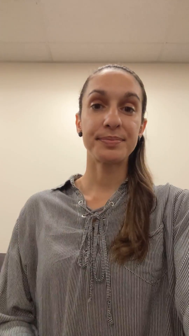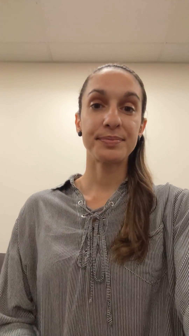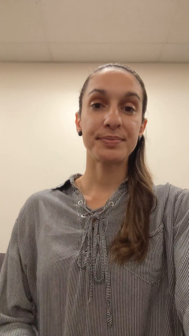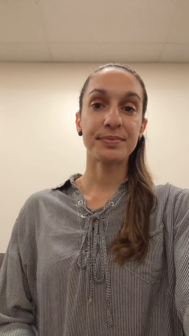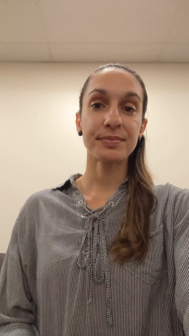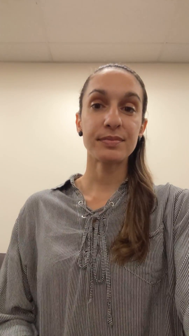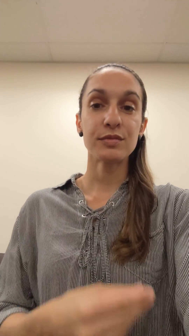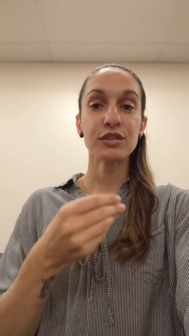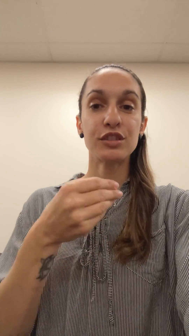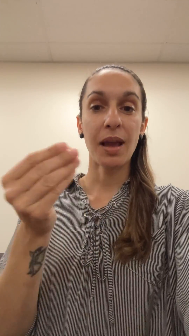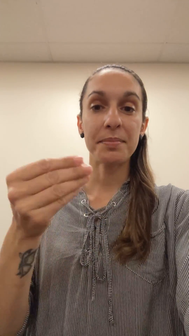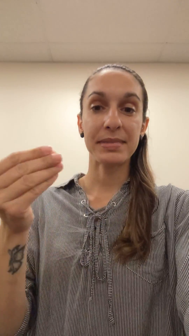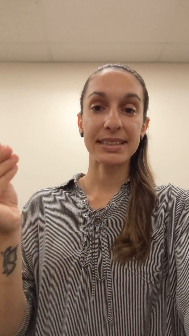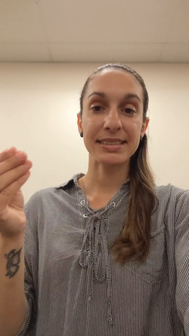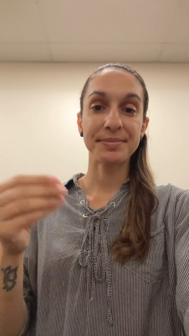shopping